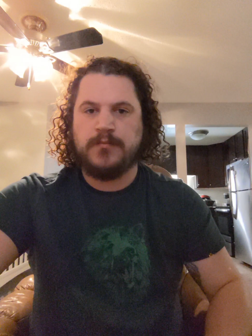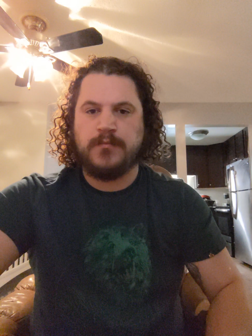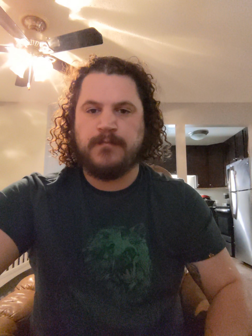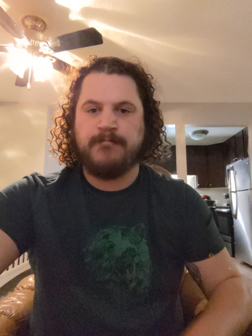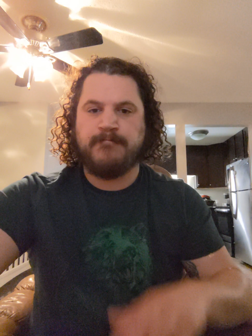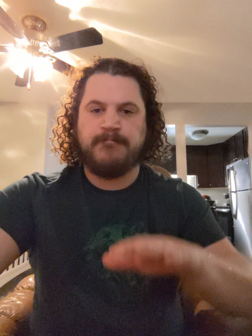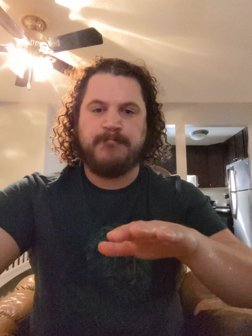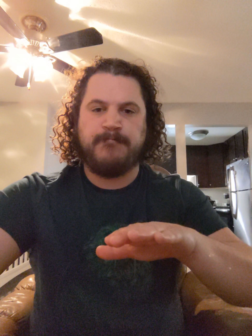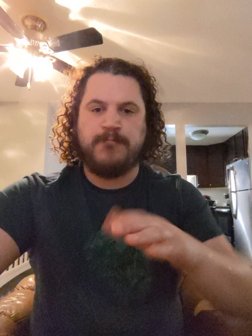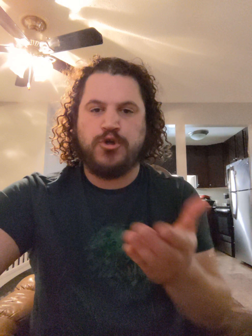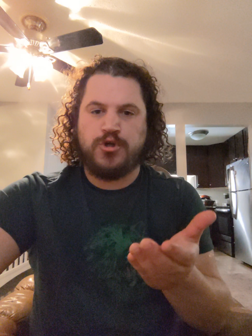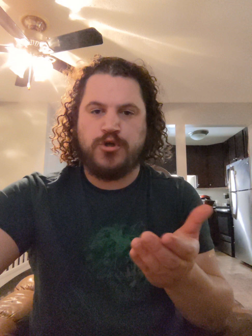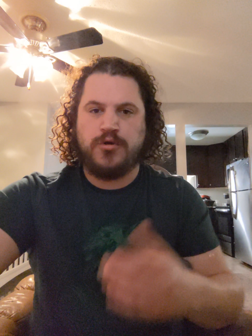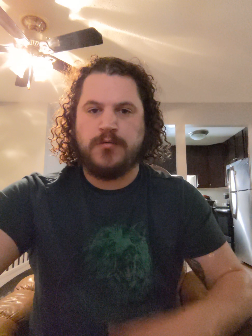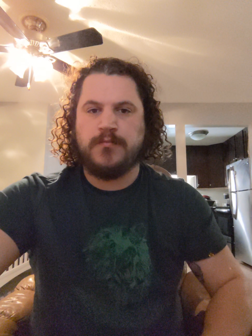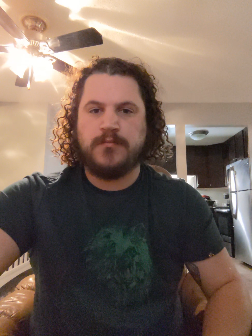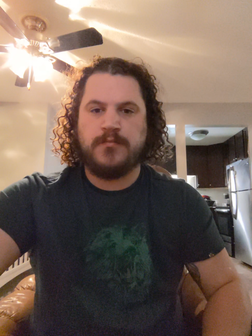book